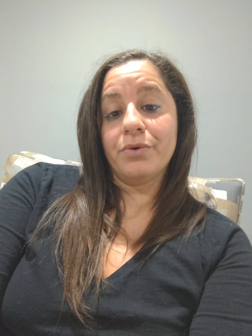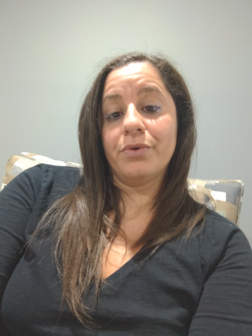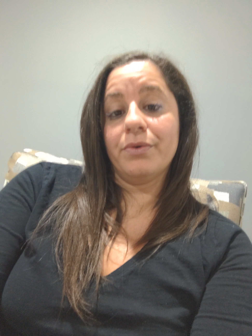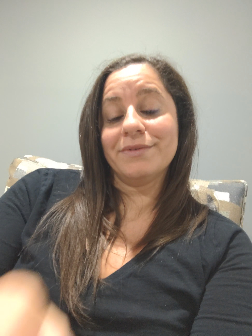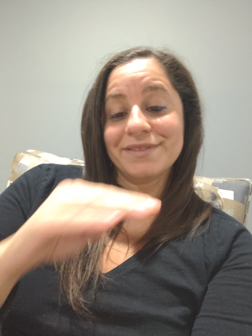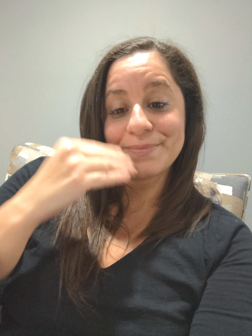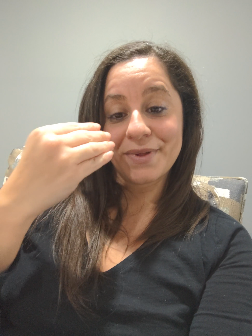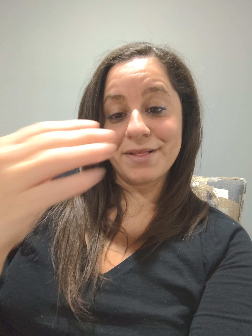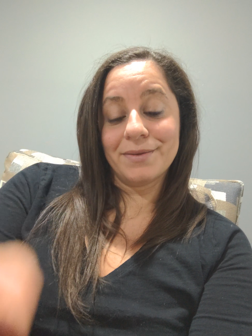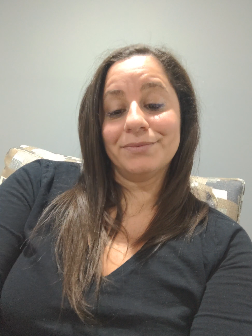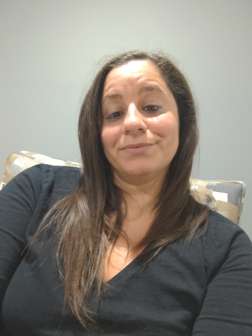smile